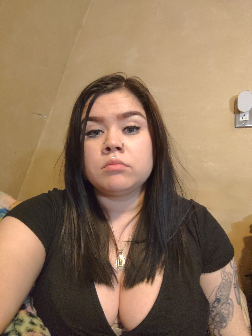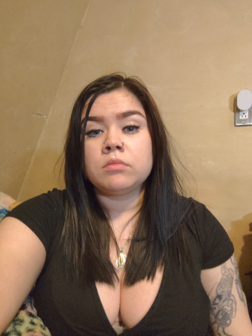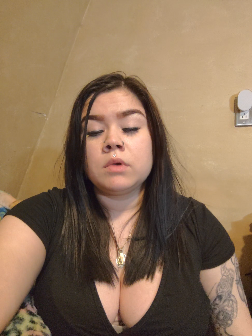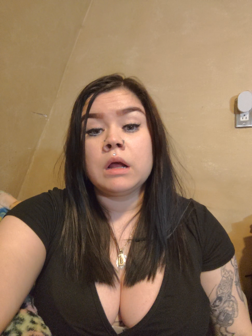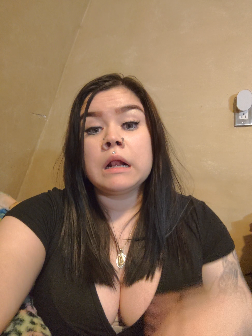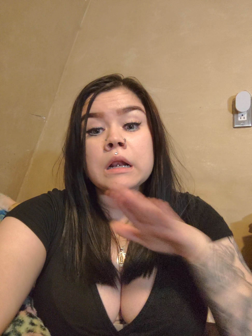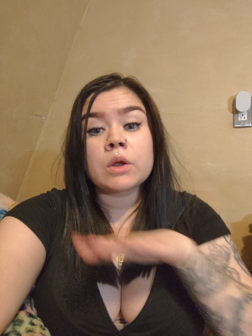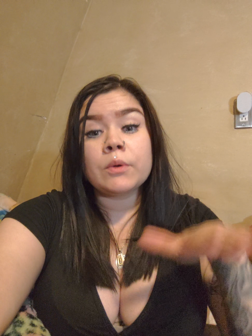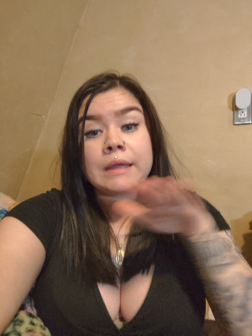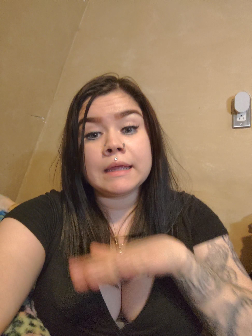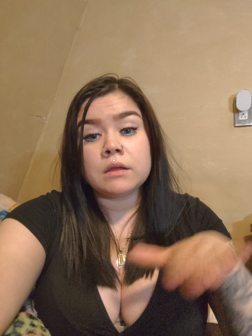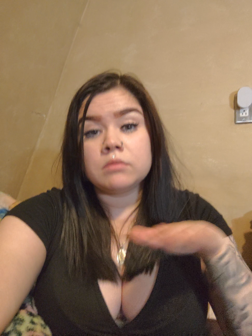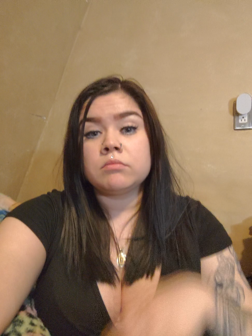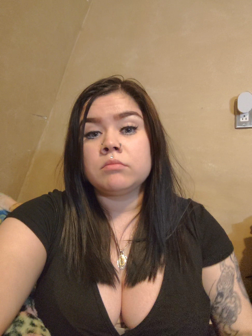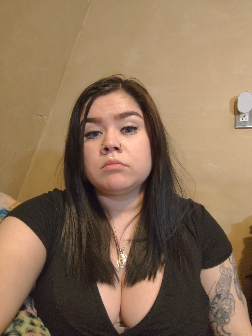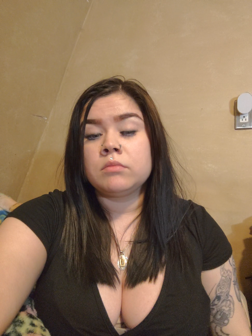clean